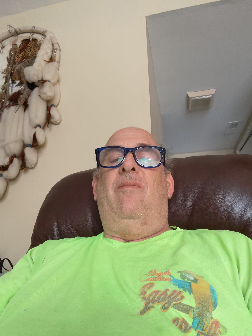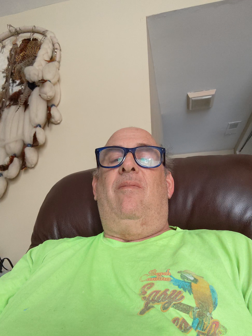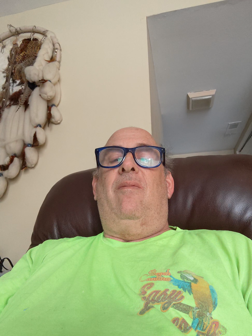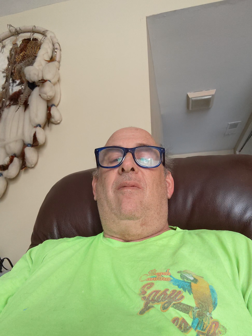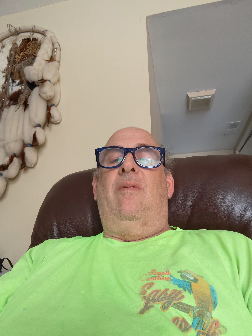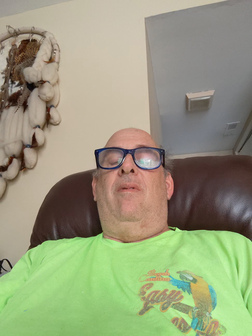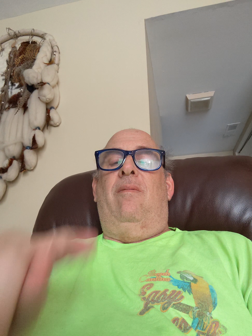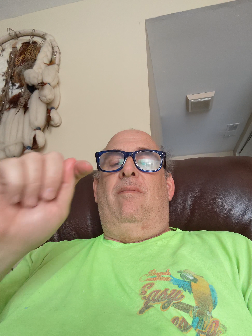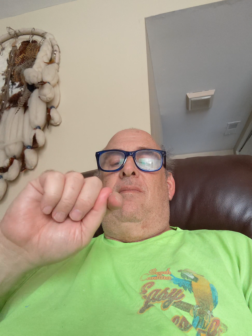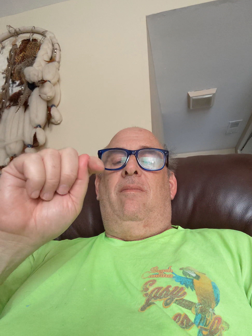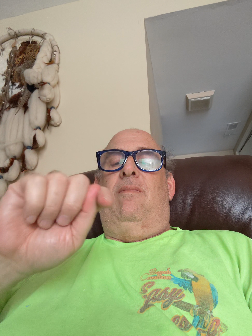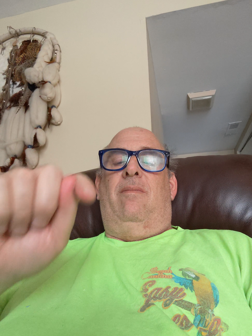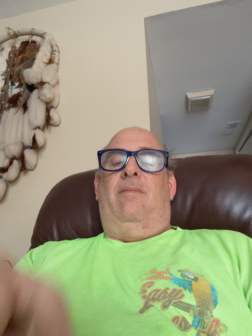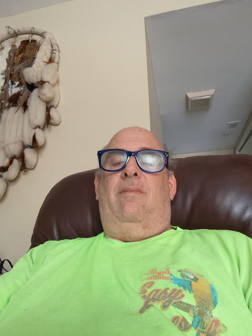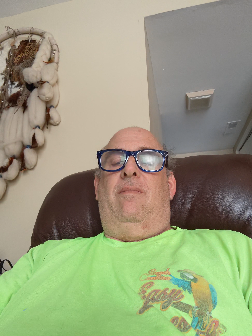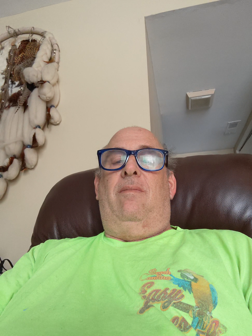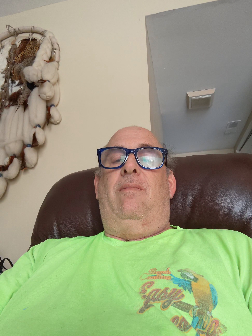potty